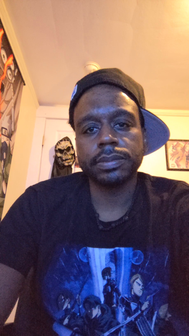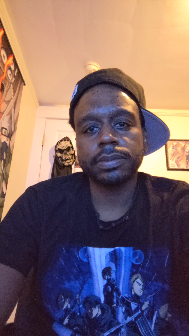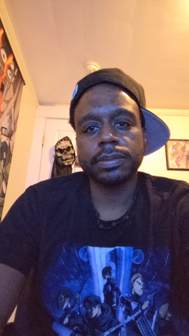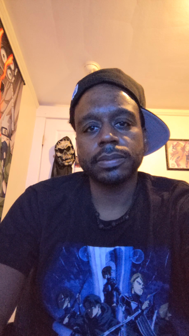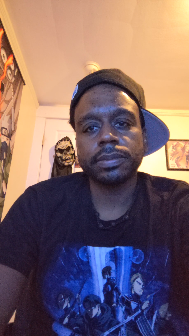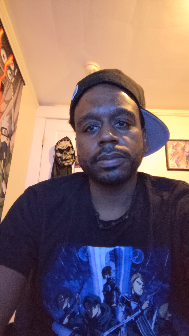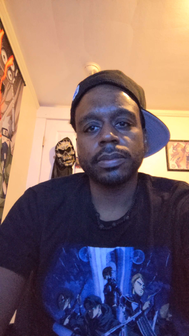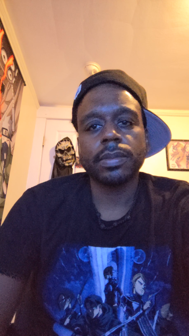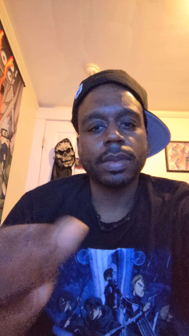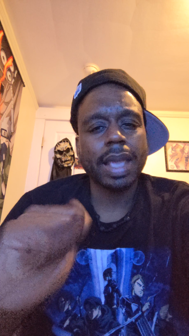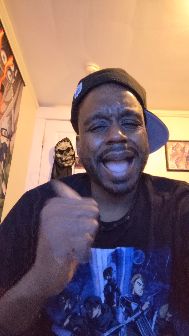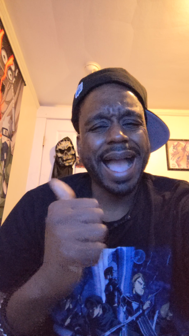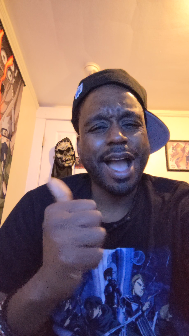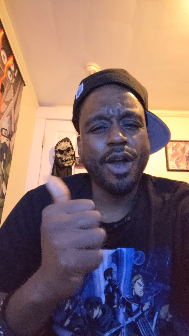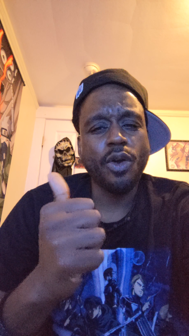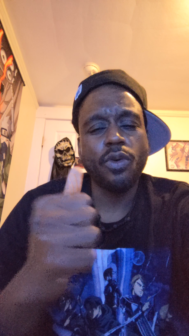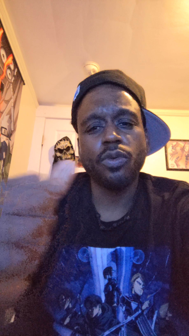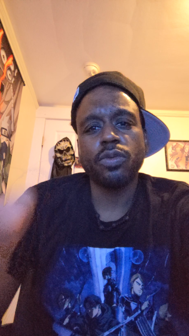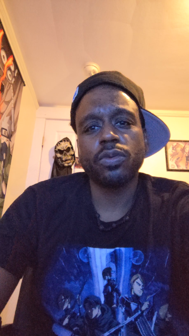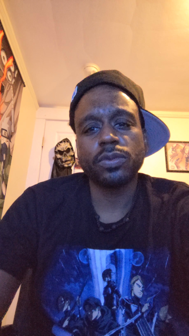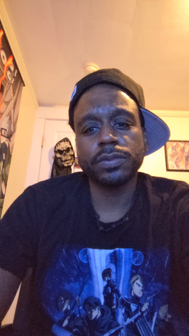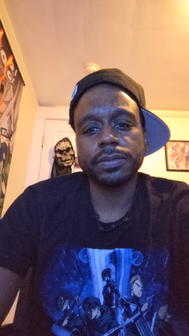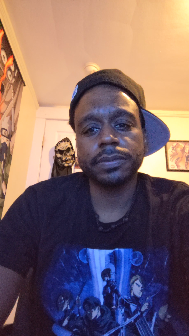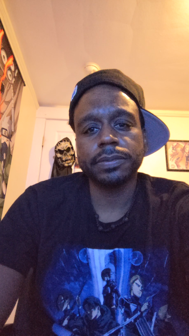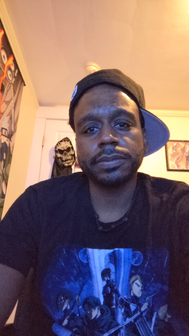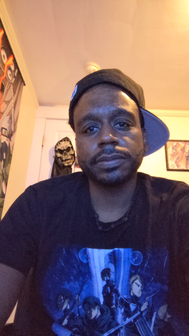how